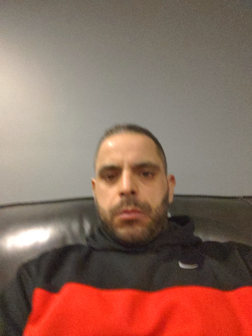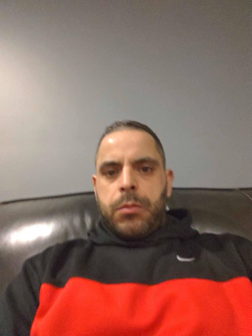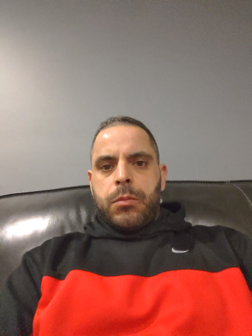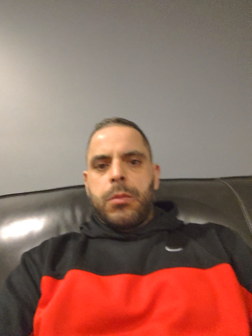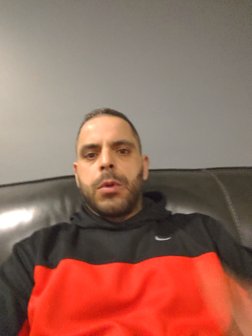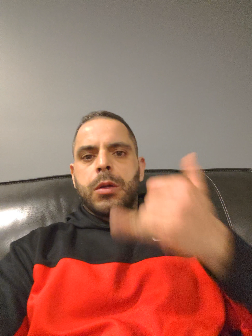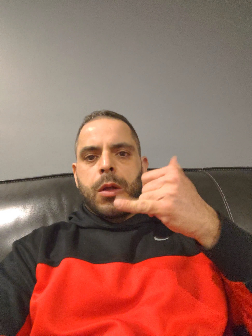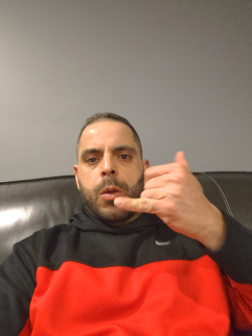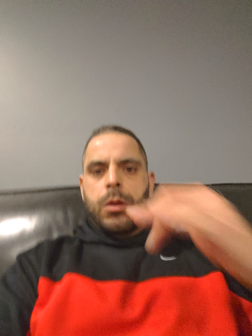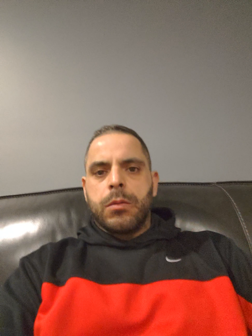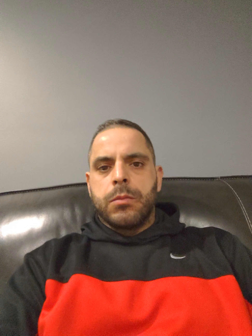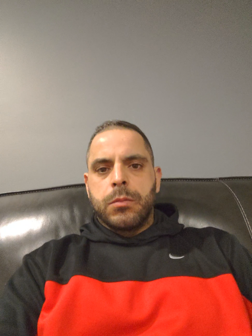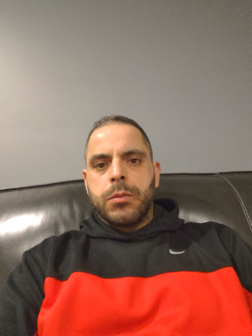yellow